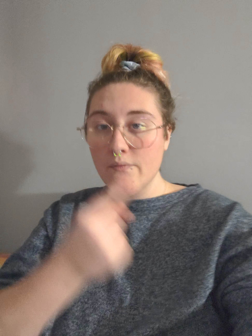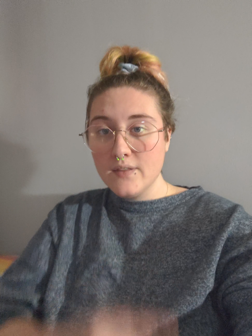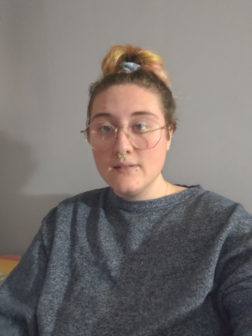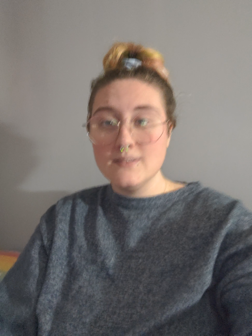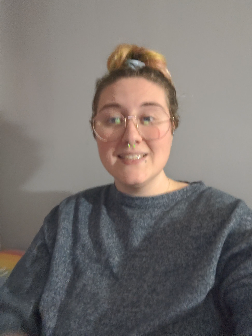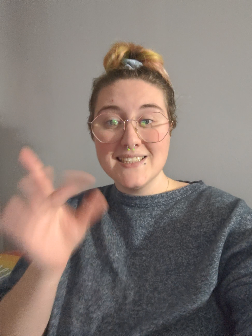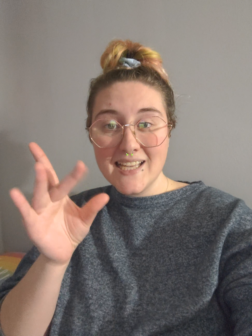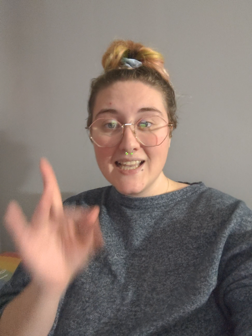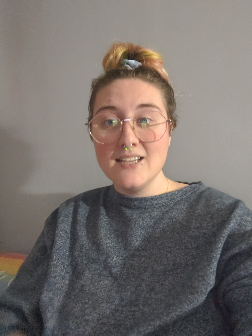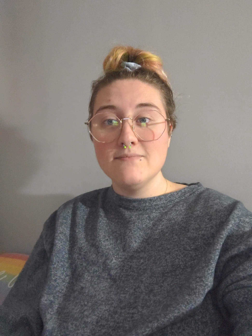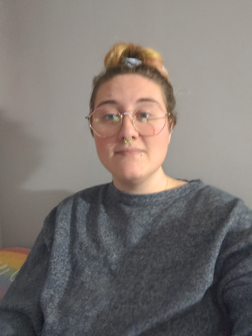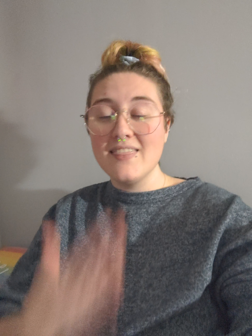sticky